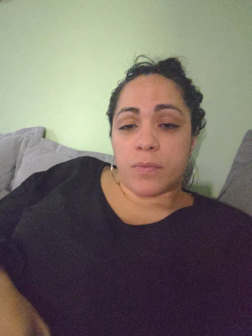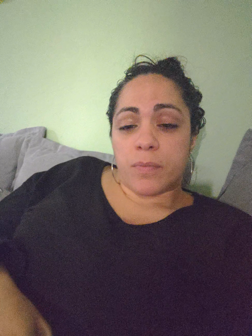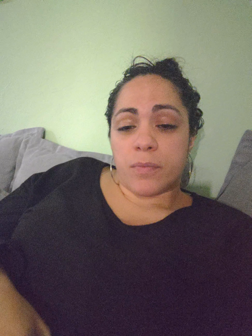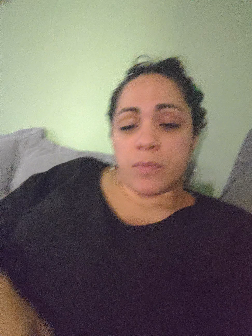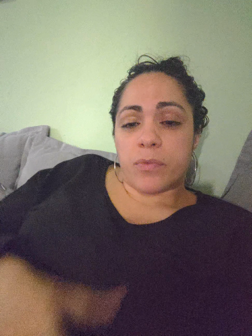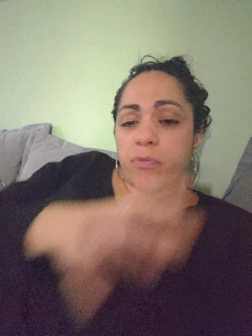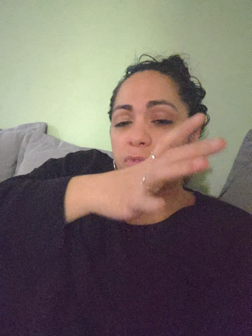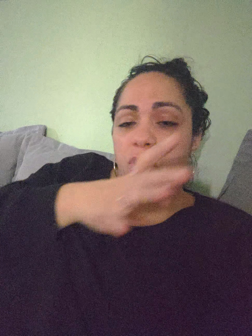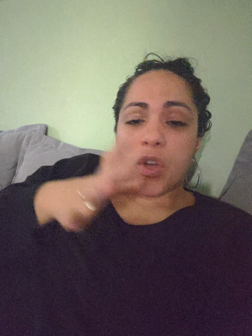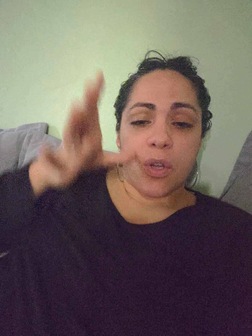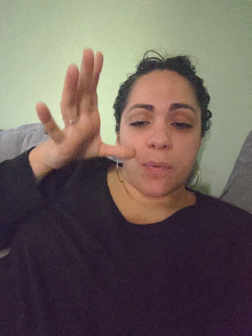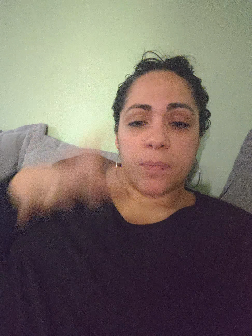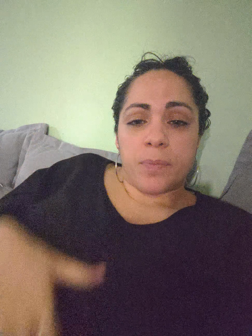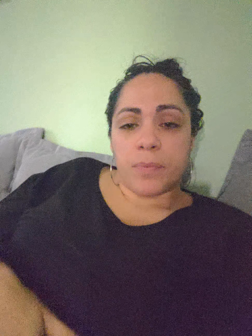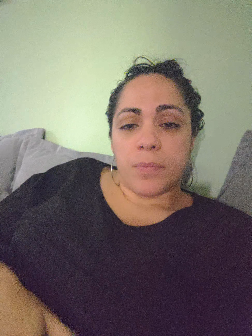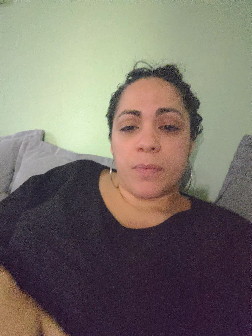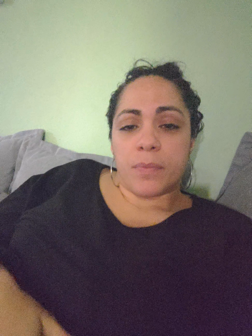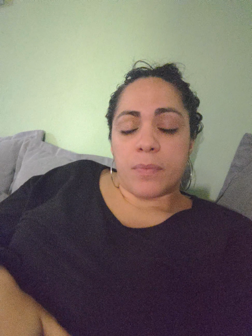farm